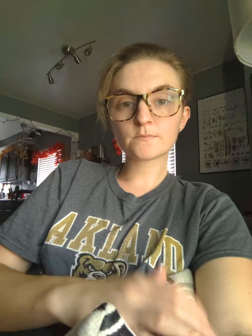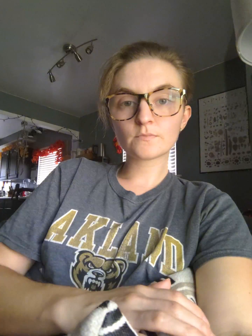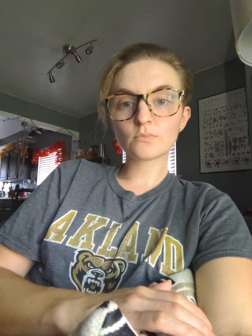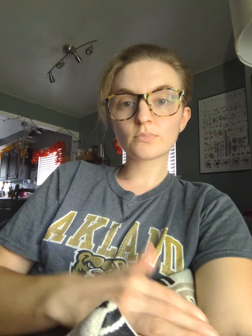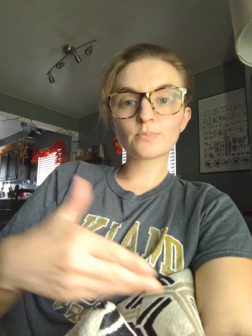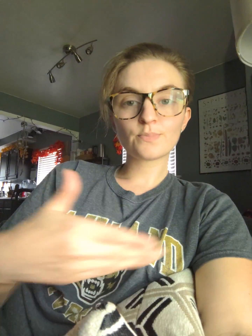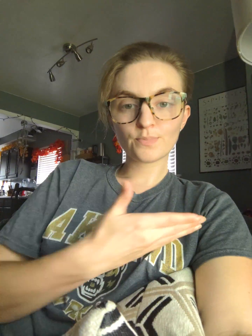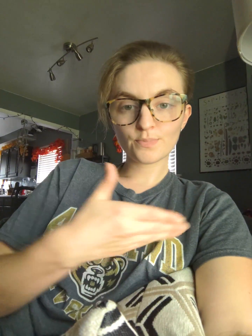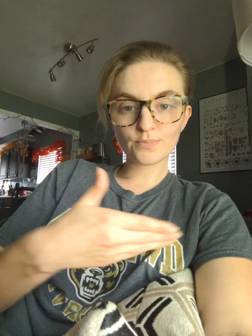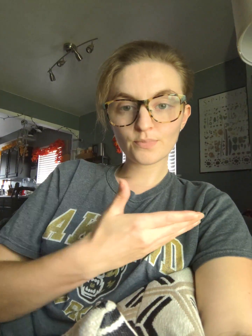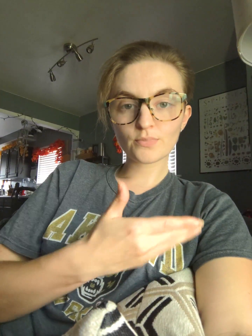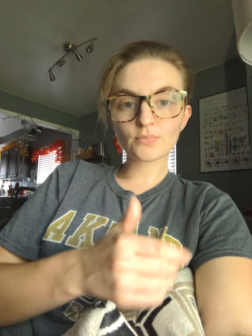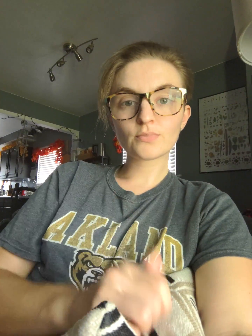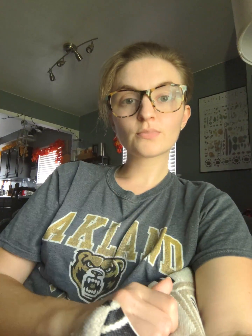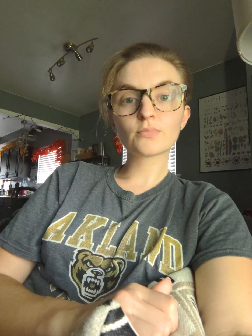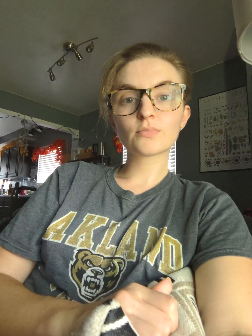baby